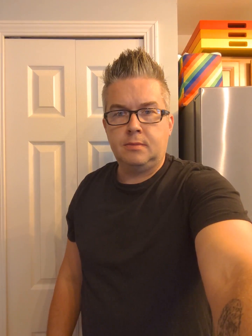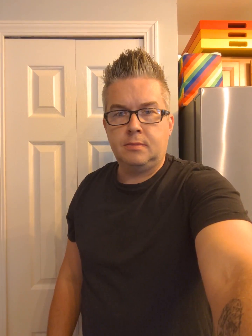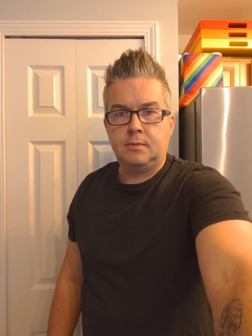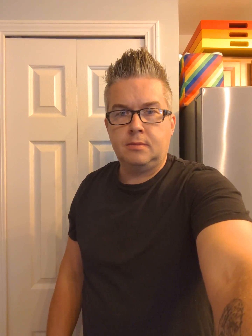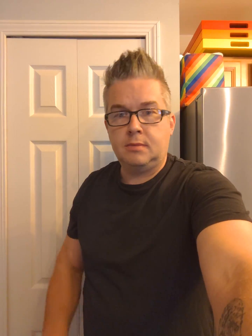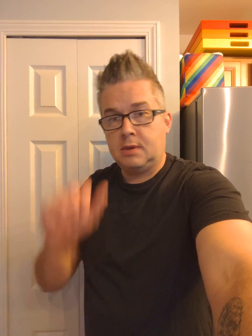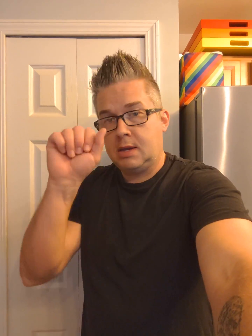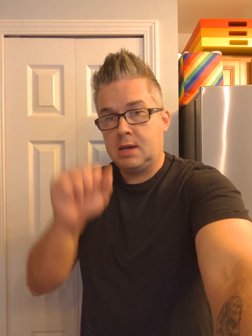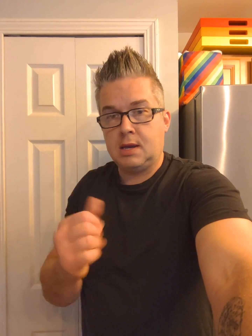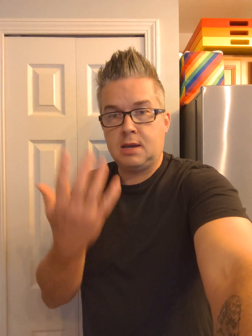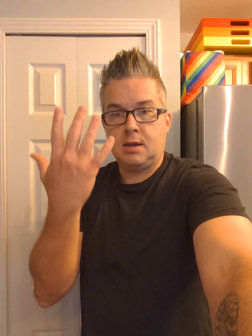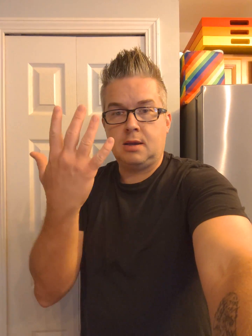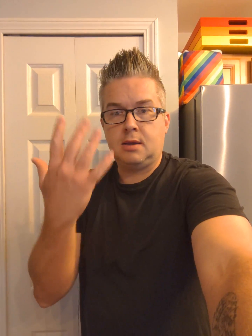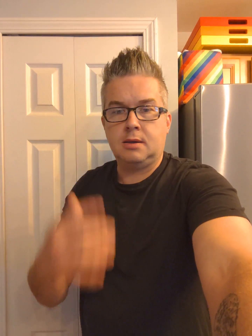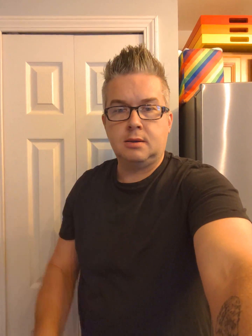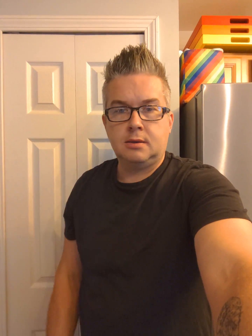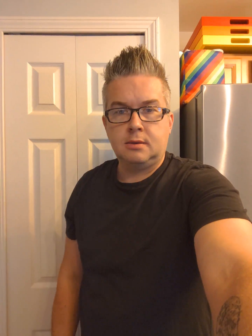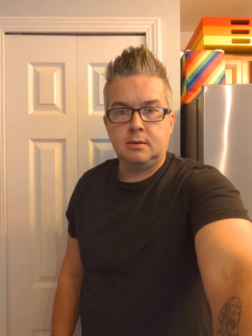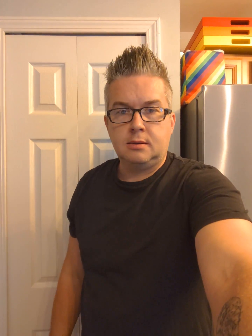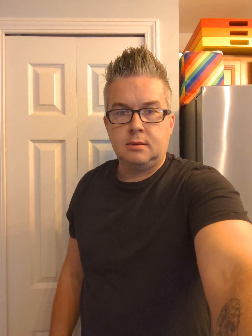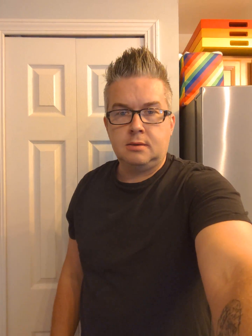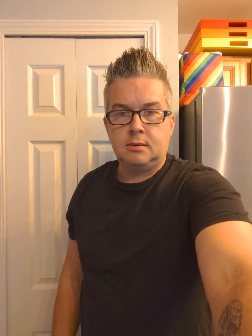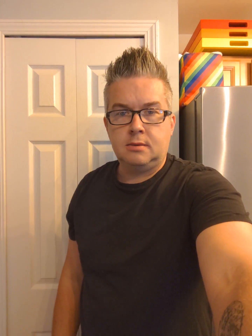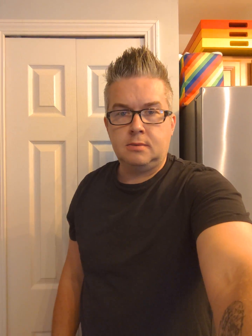gloves